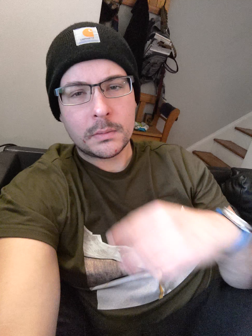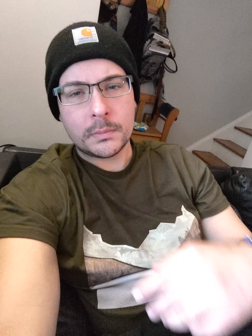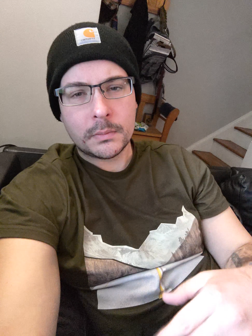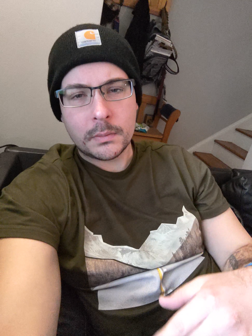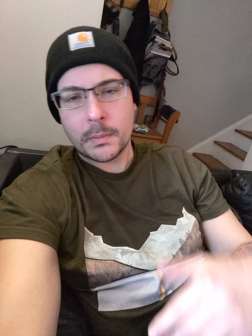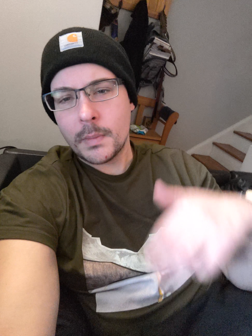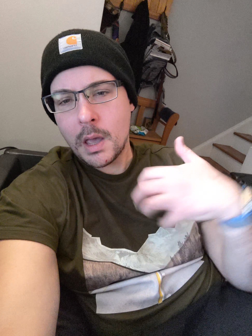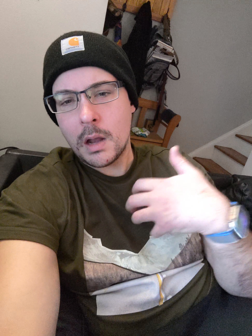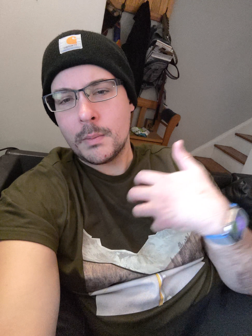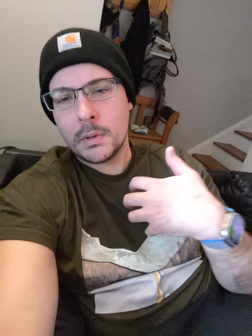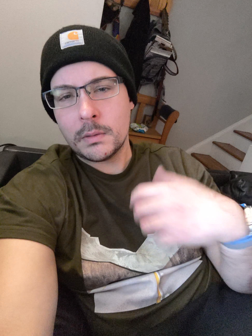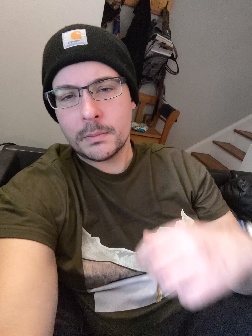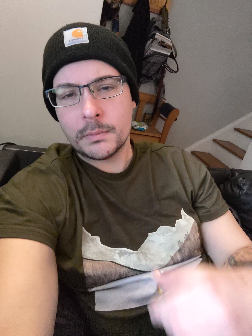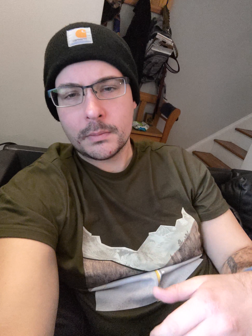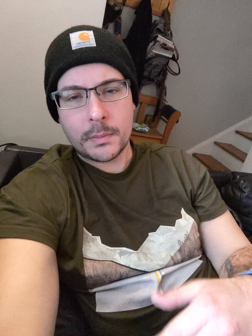animal